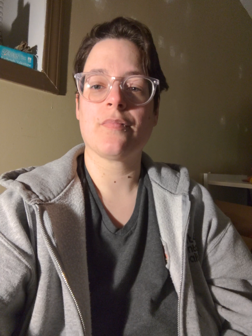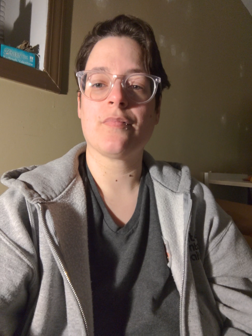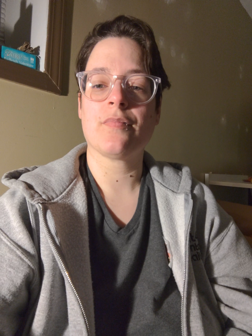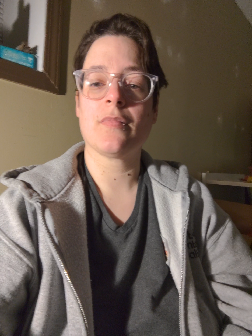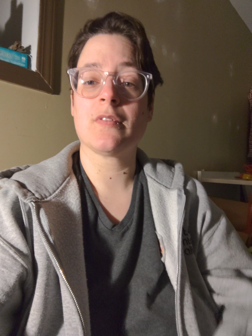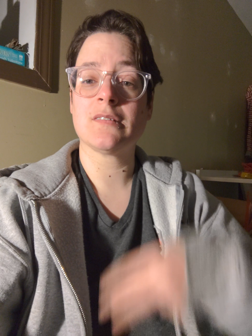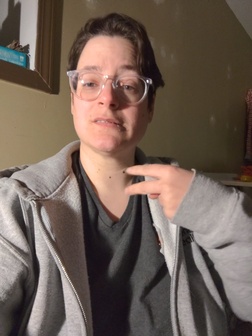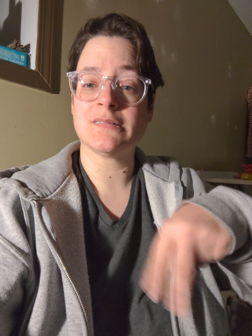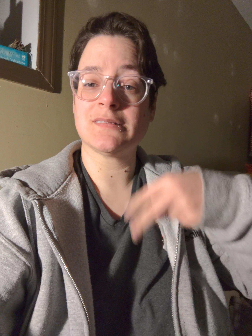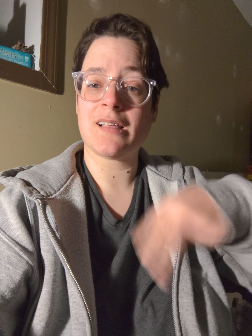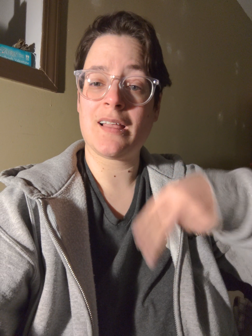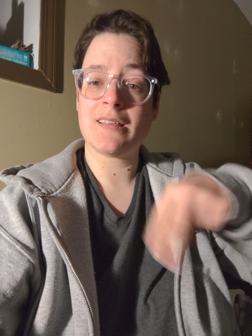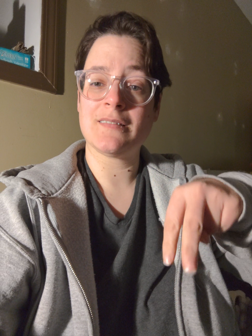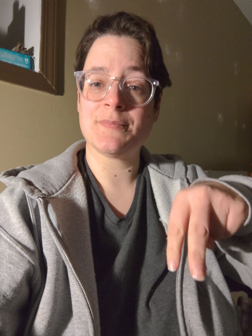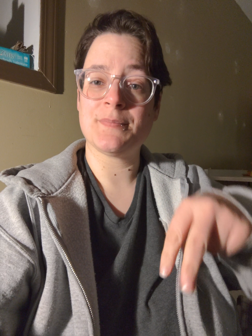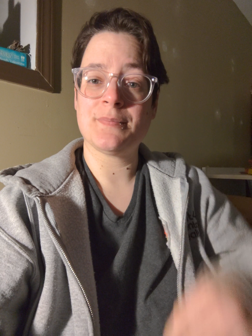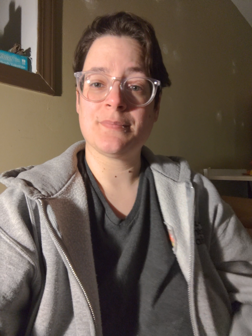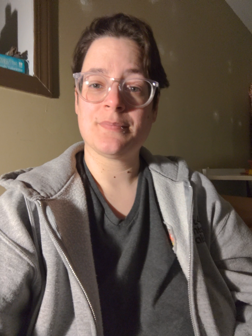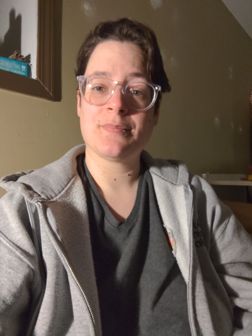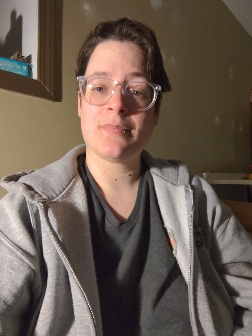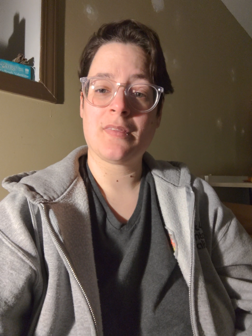dance